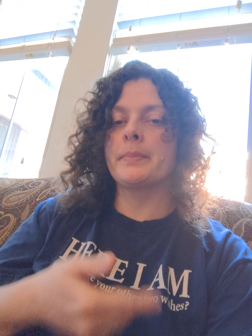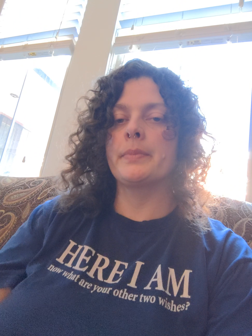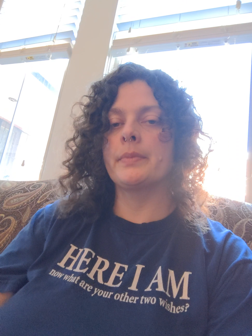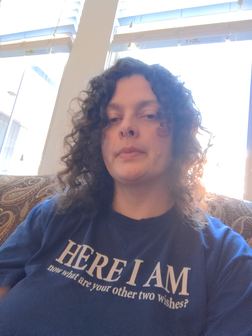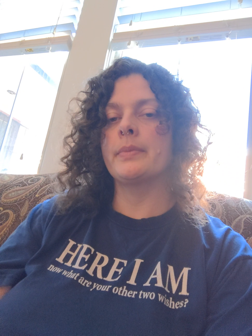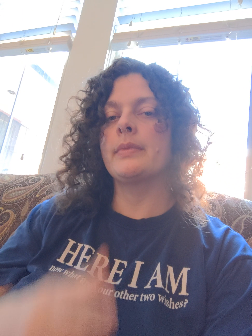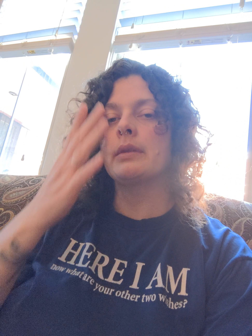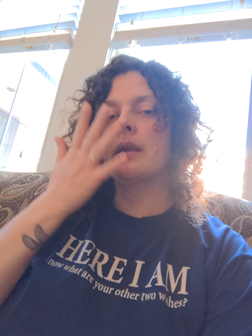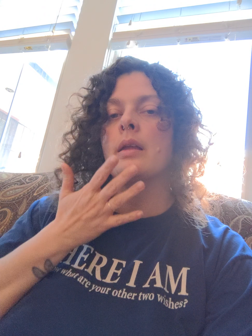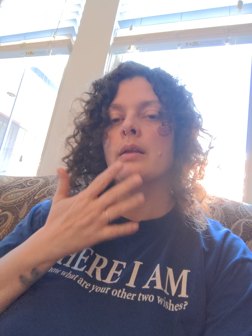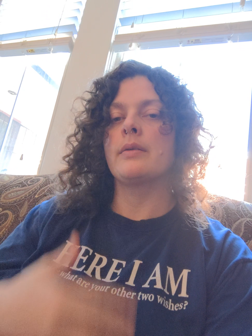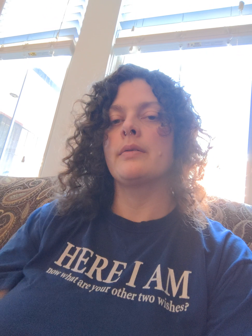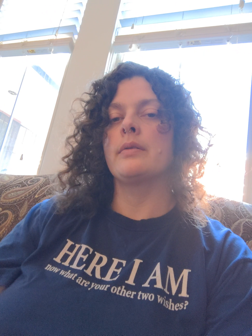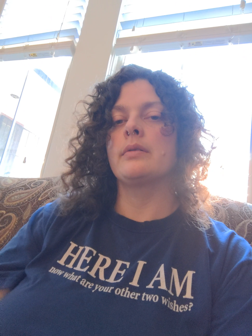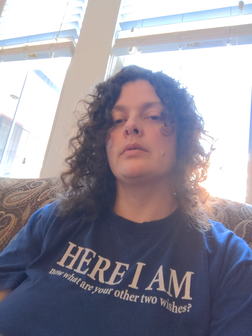sad